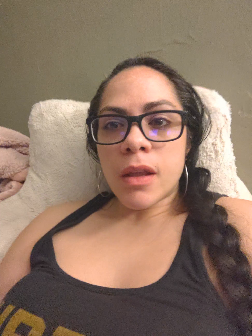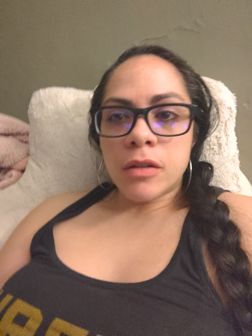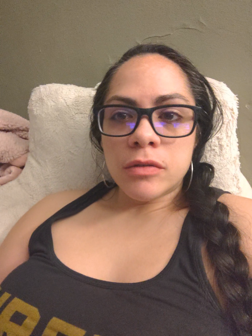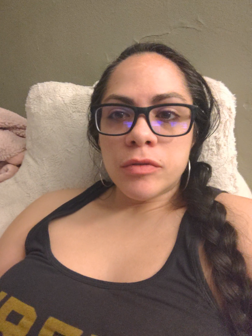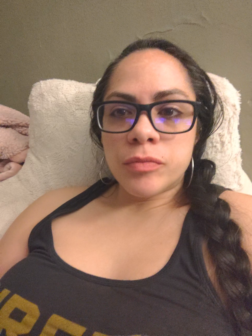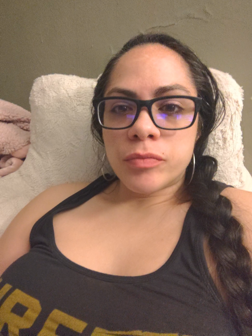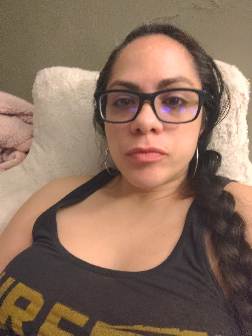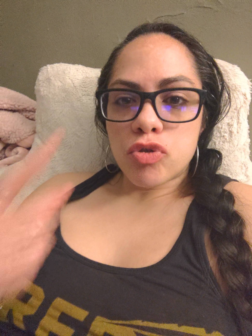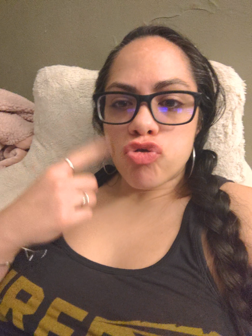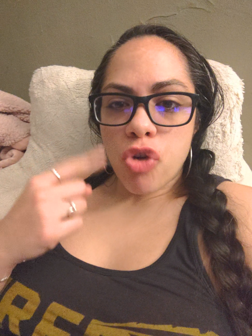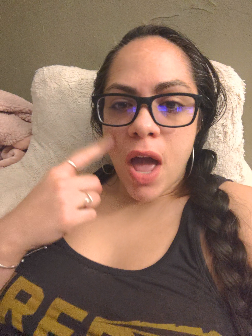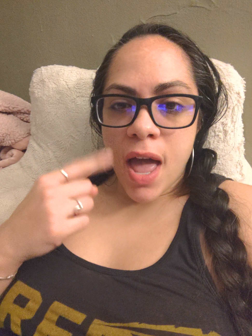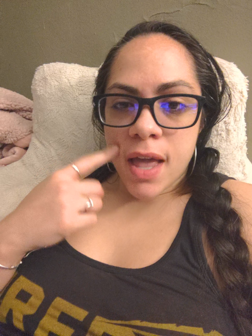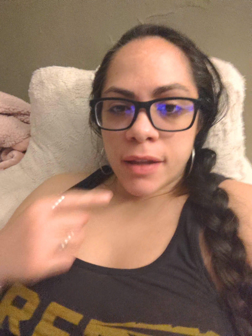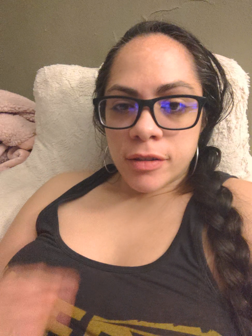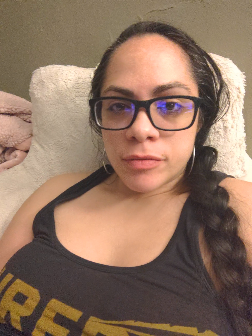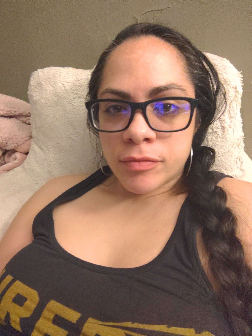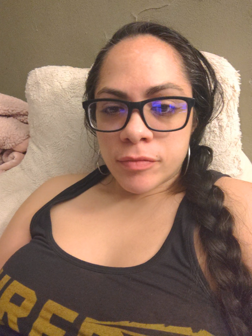cry